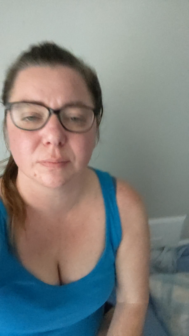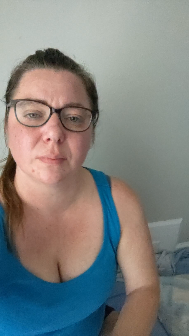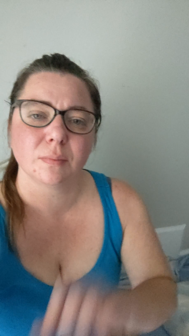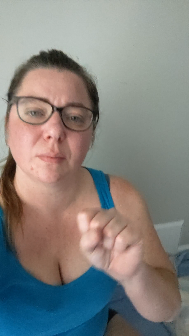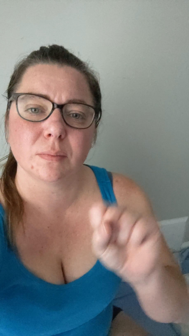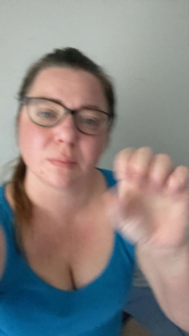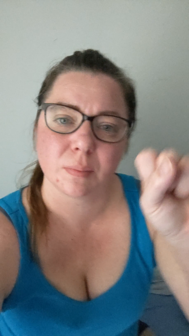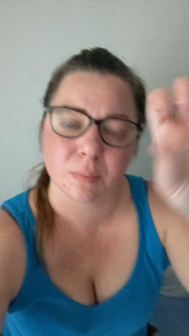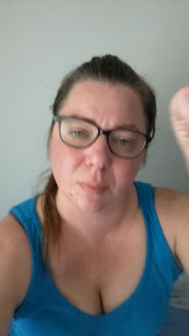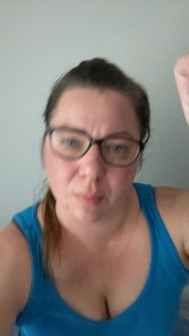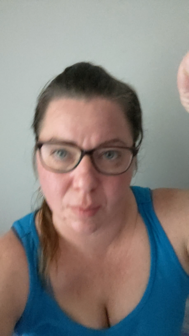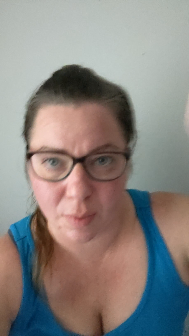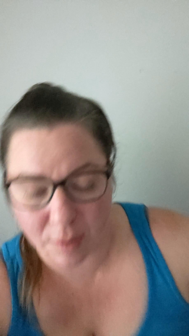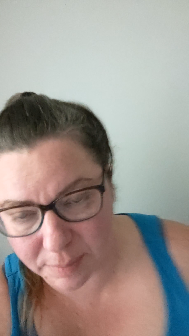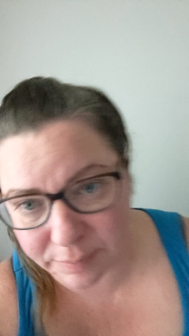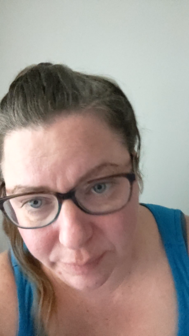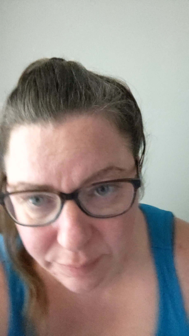ladder